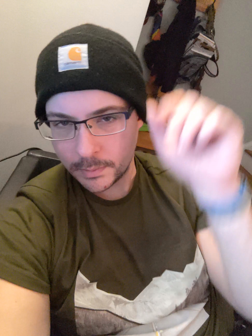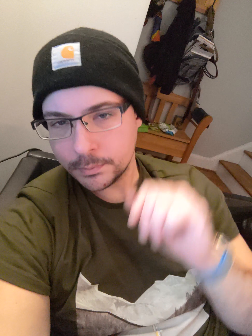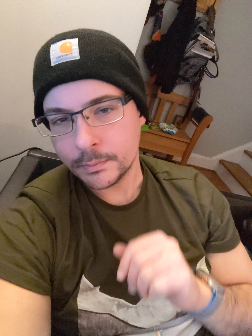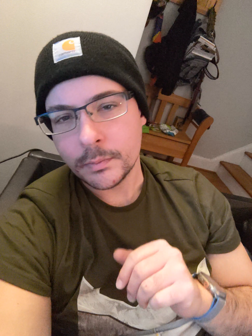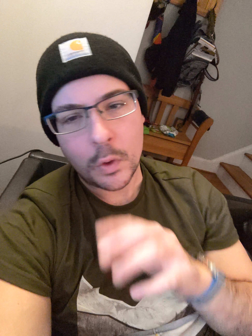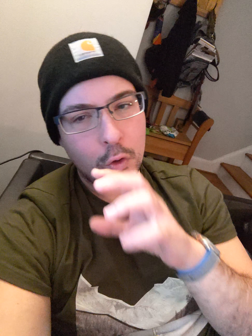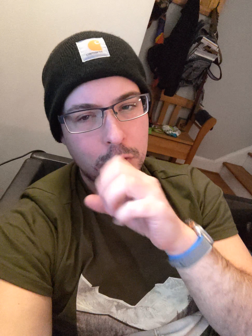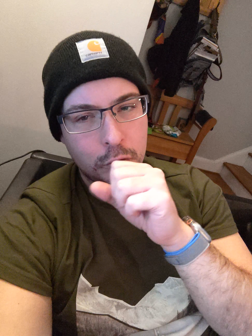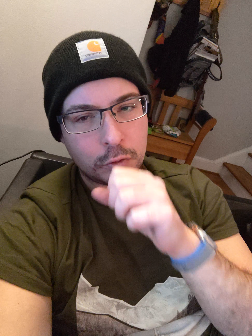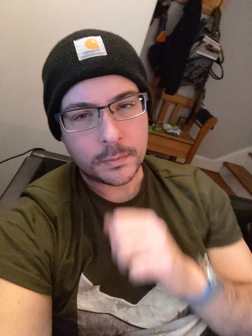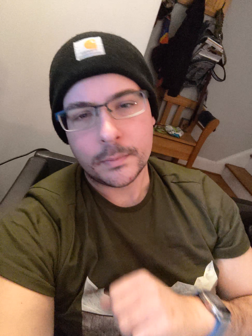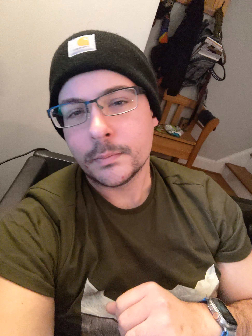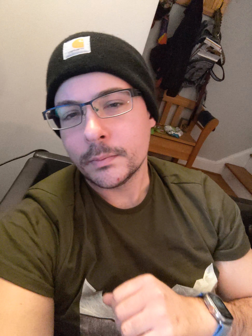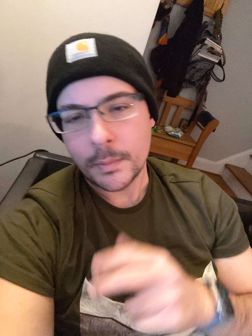orange